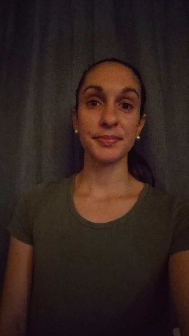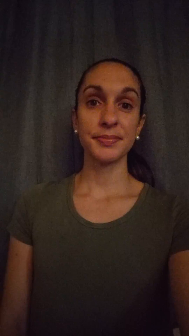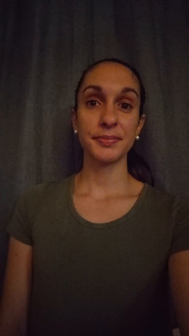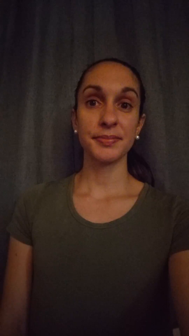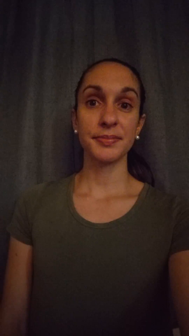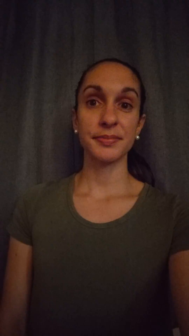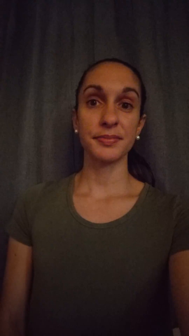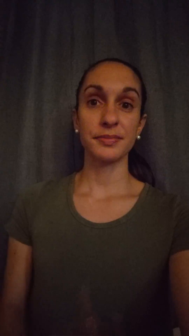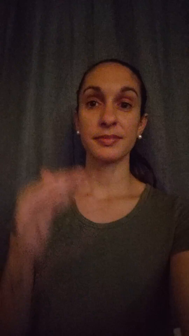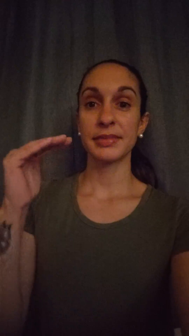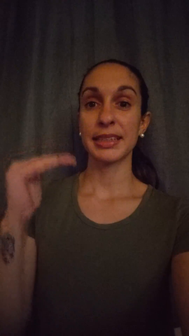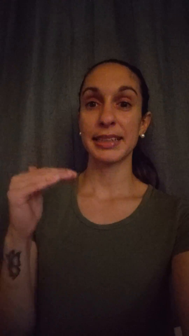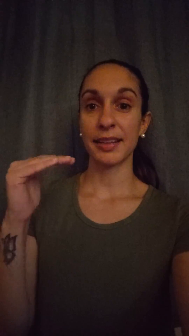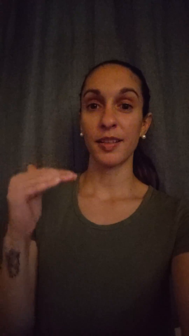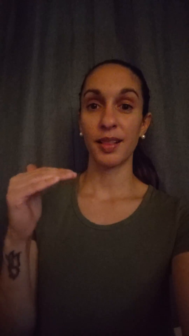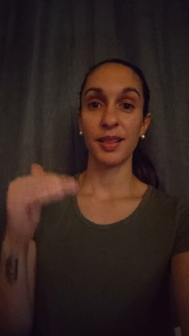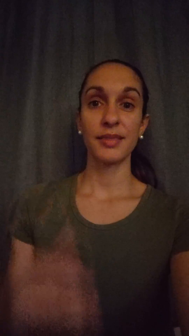little